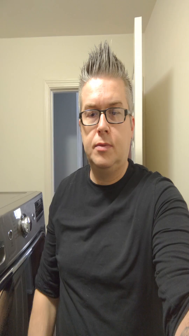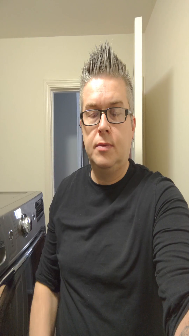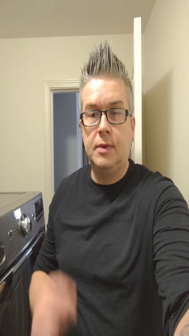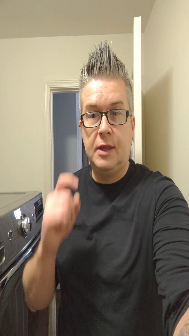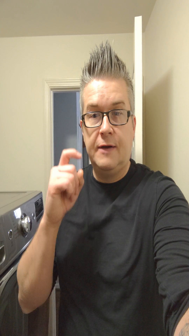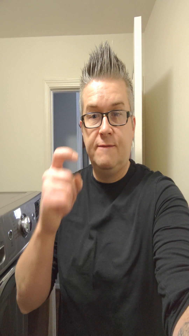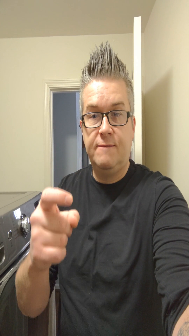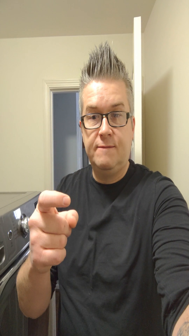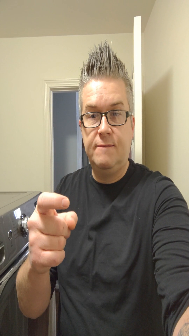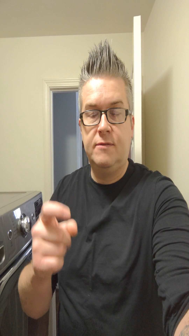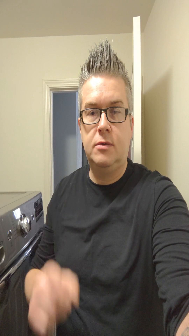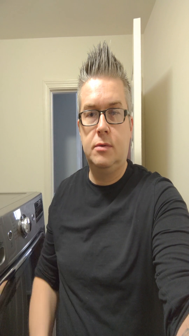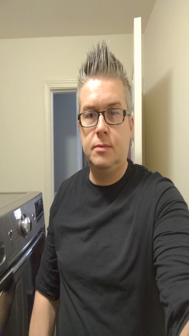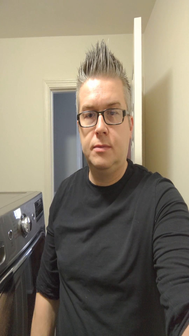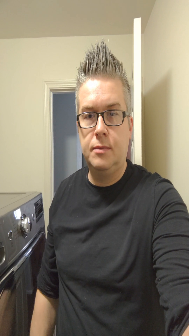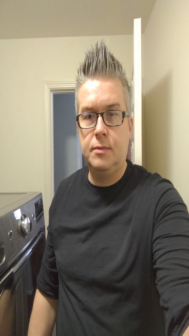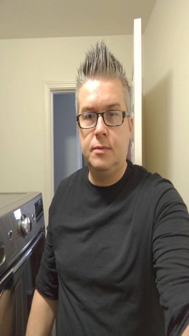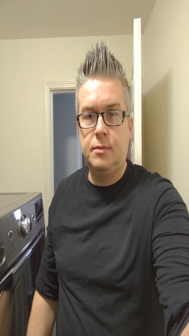gift